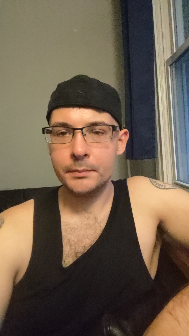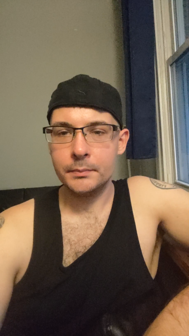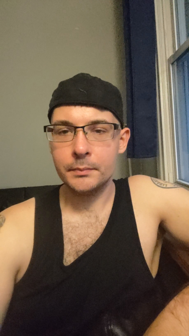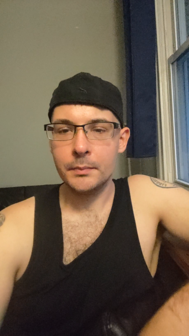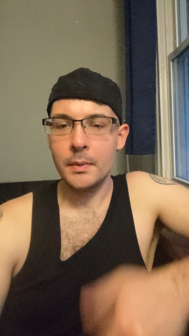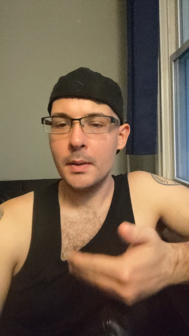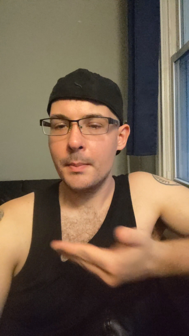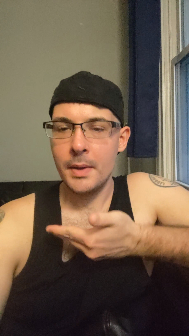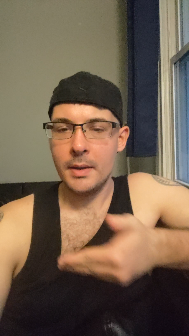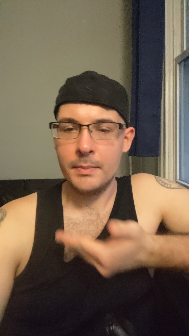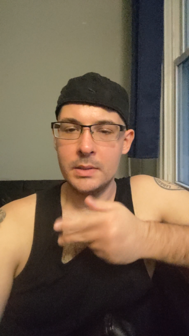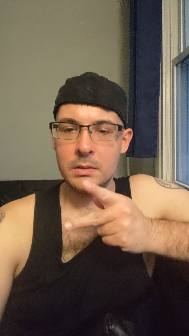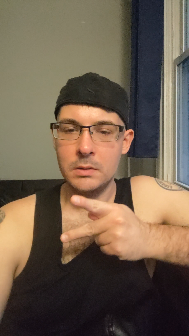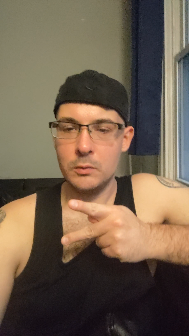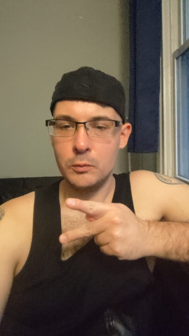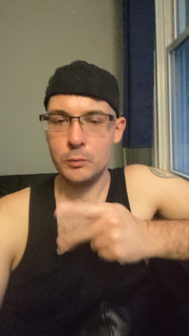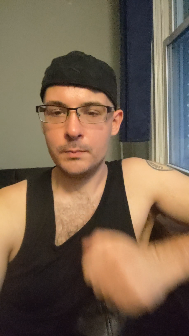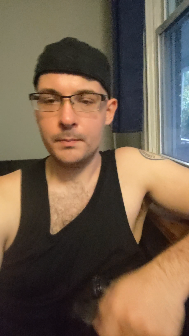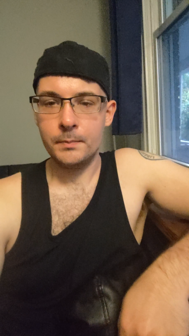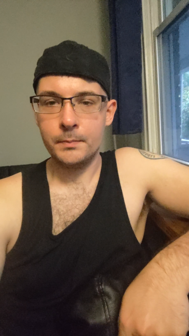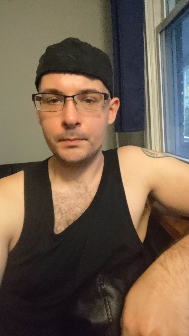babysitter